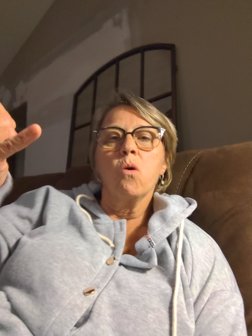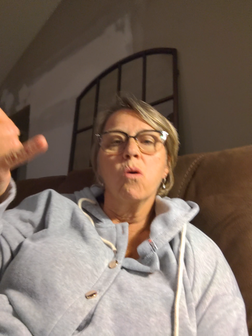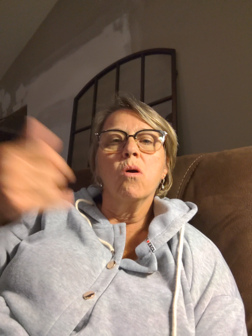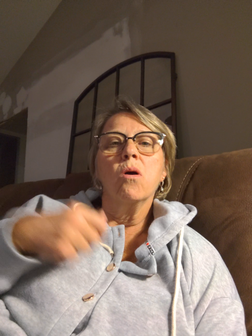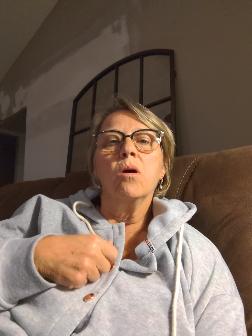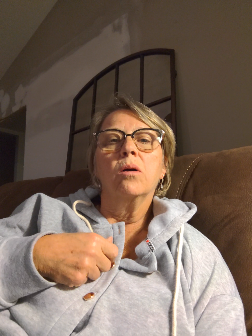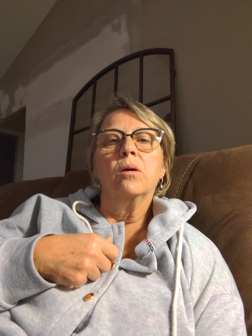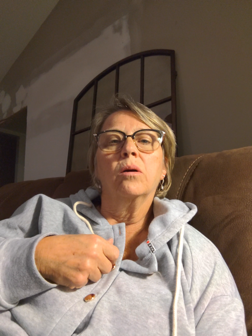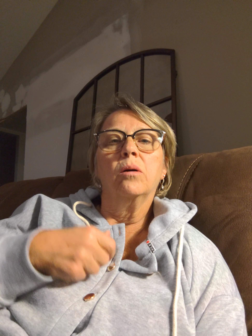call on the phone